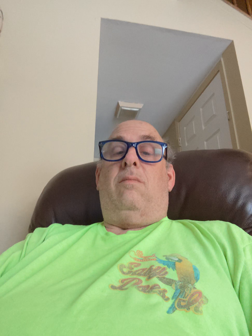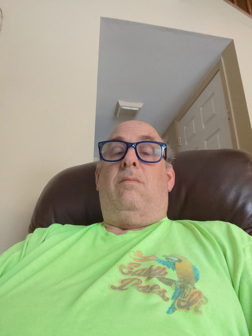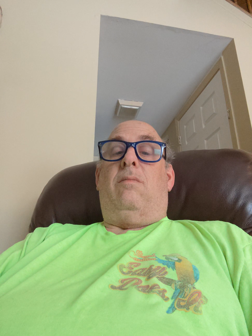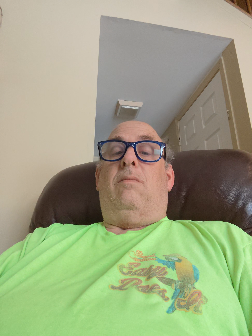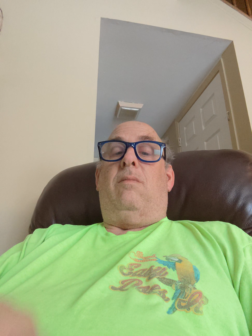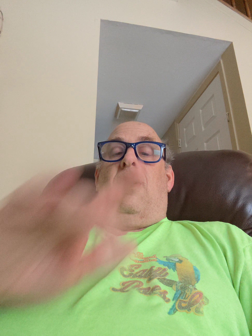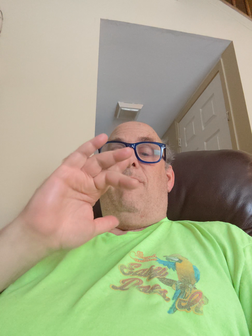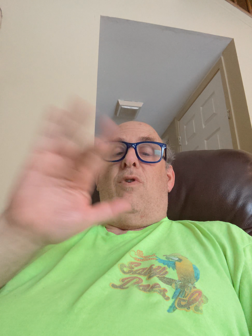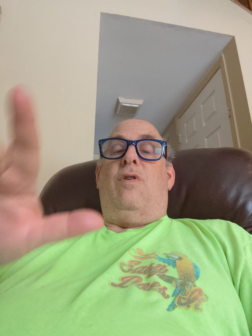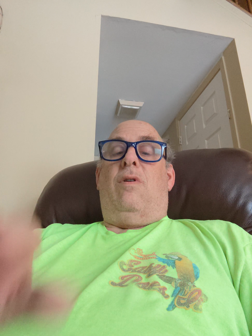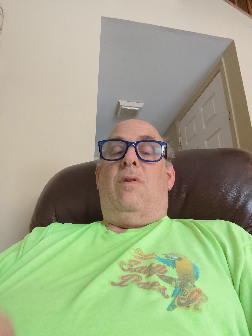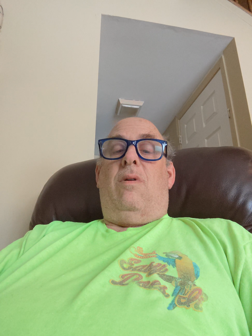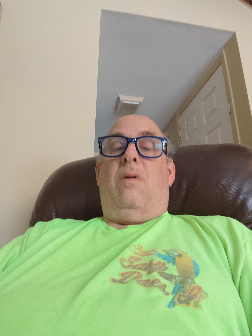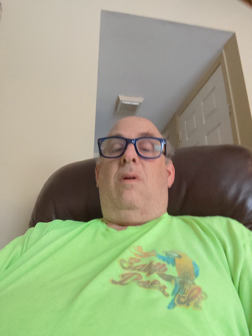empty